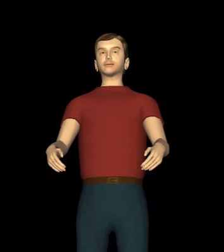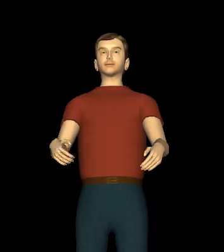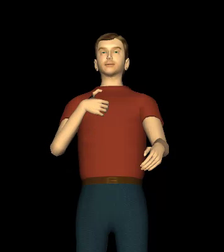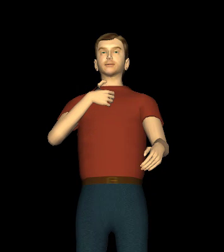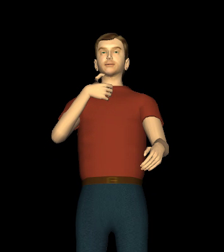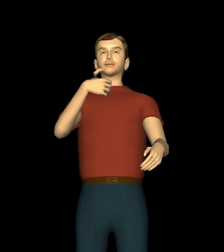غني